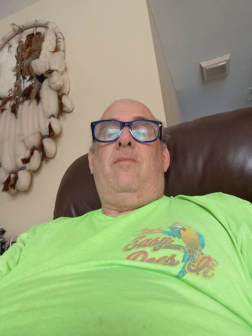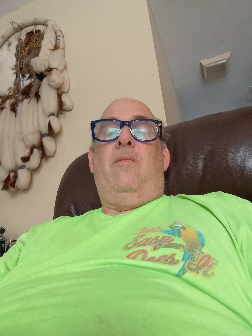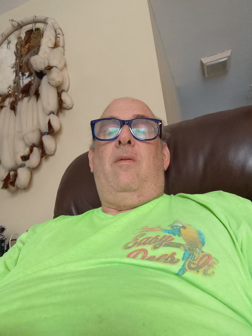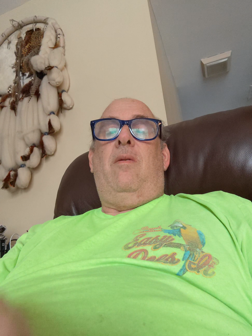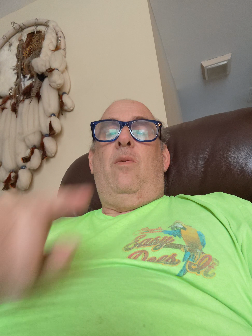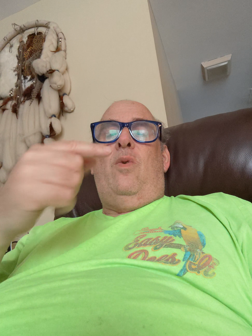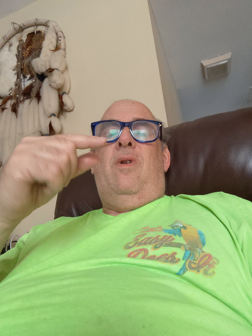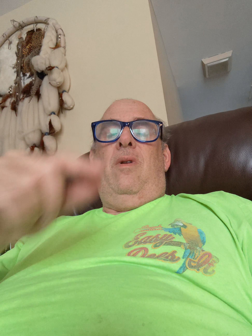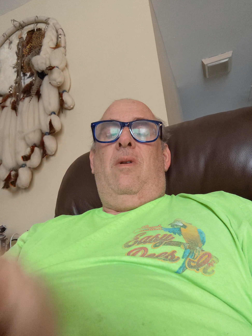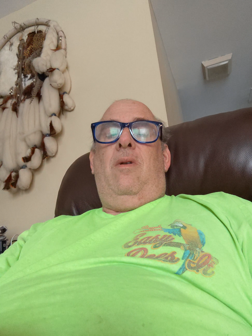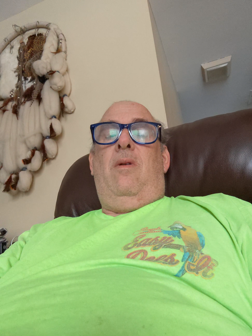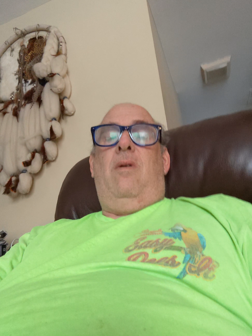green